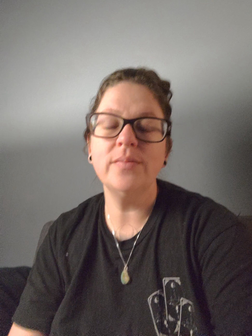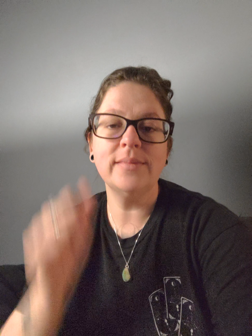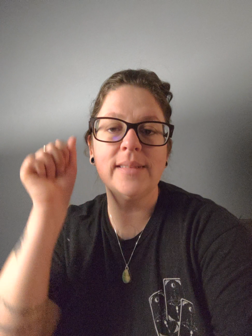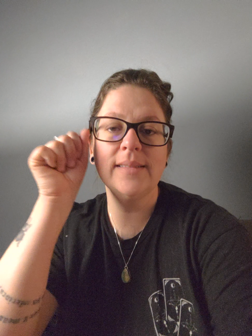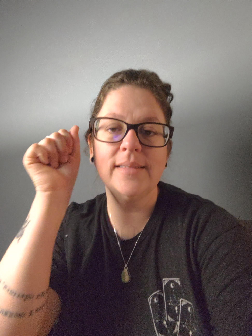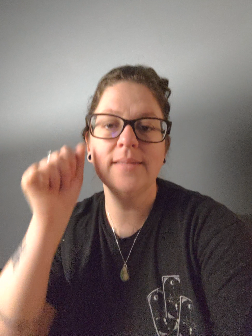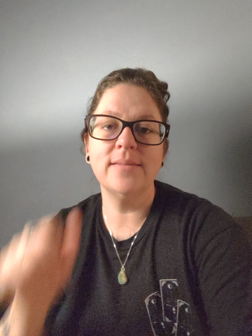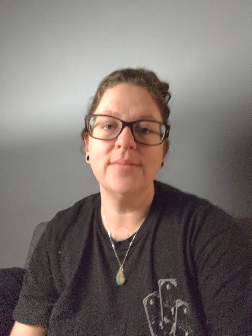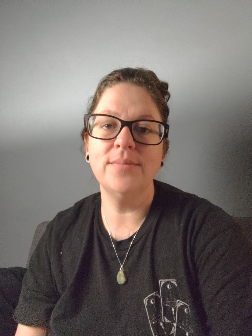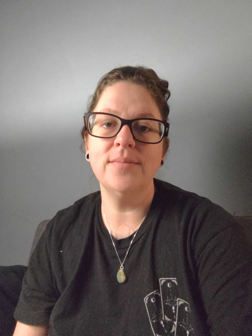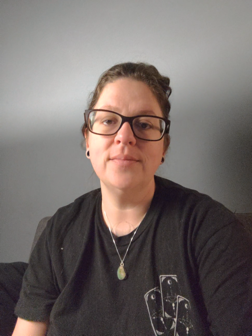aunt